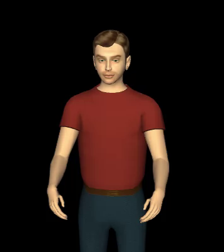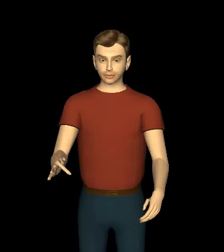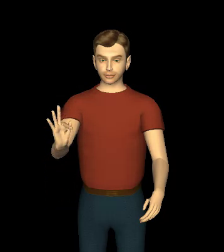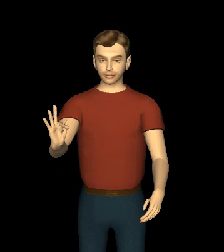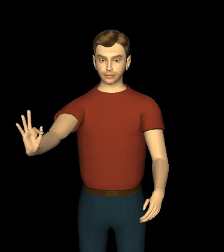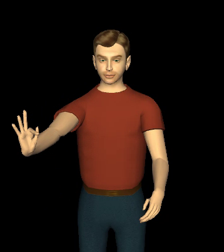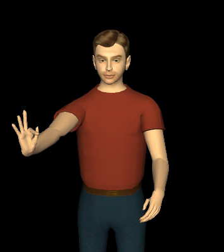فرنسا